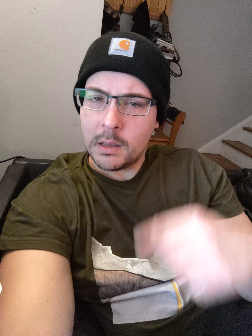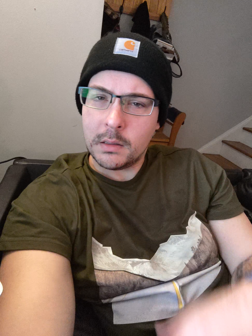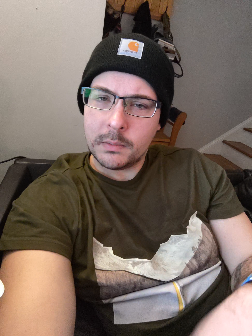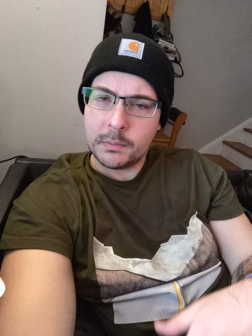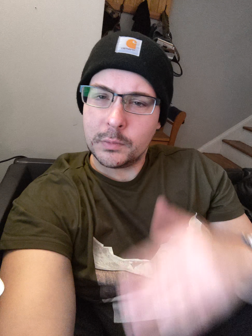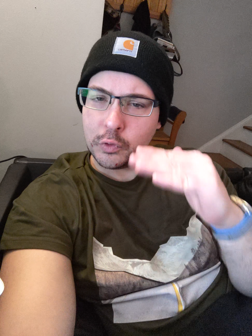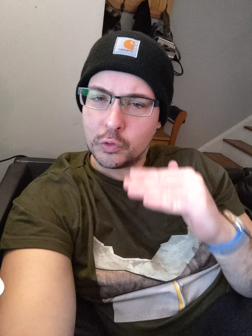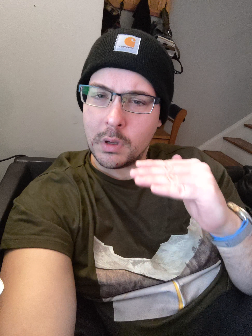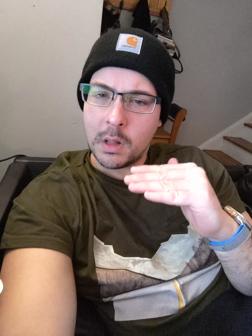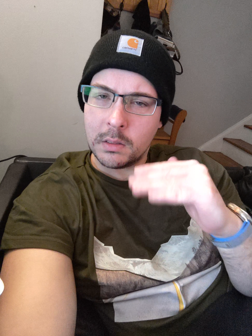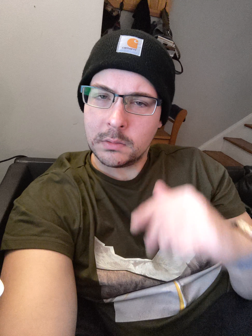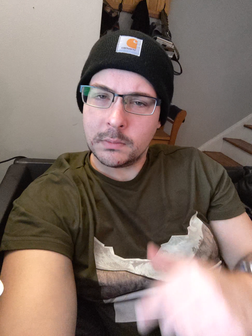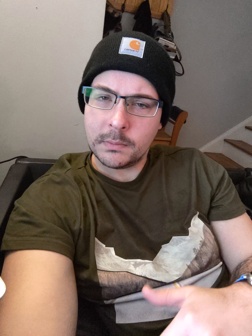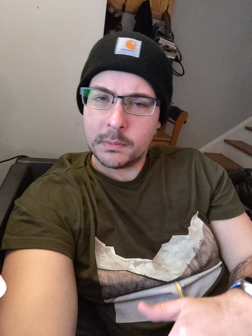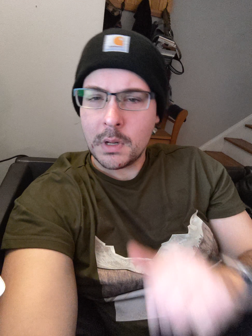child